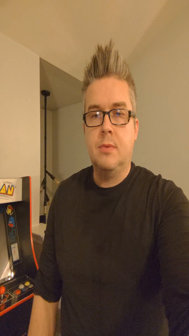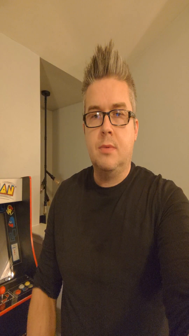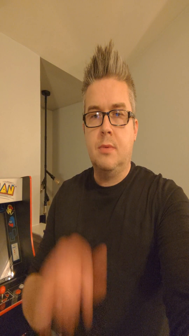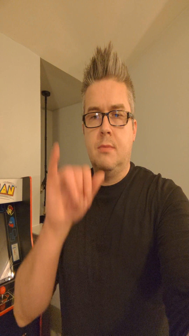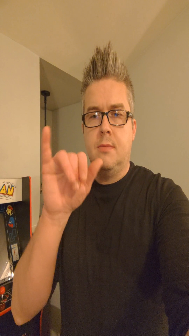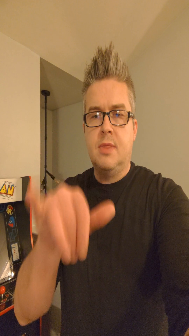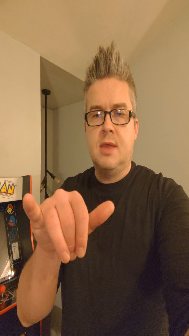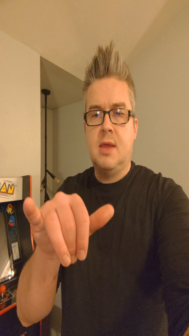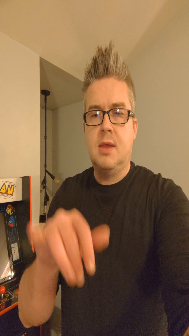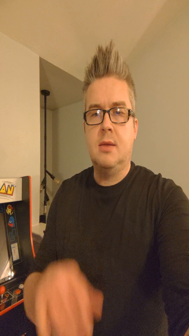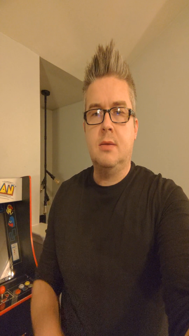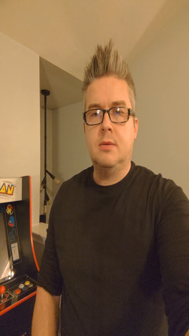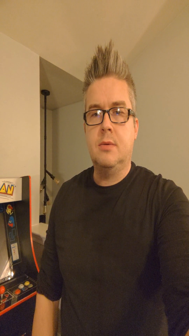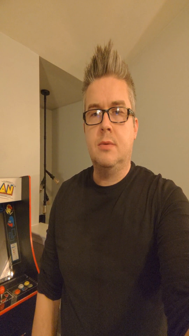that